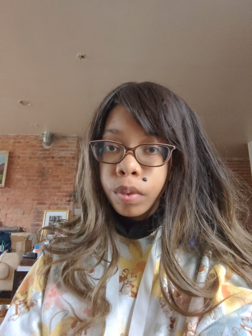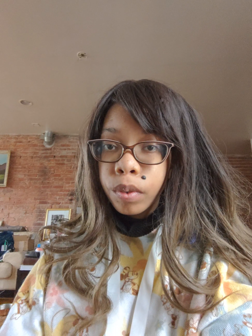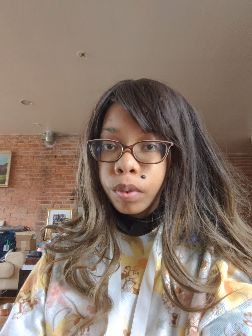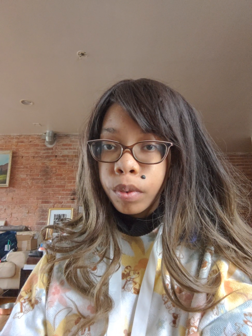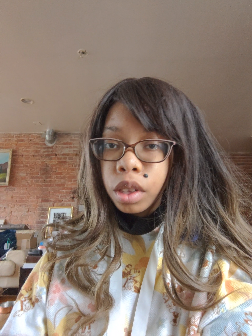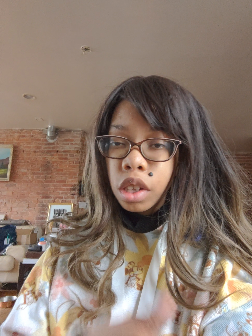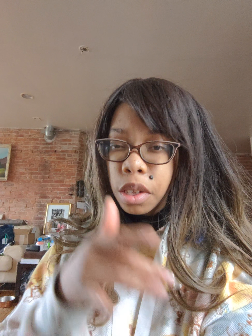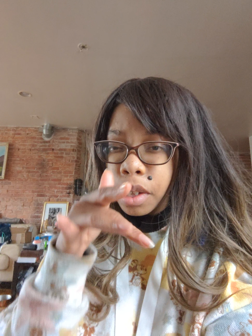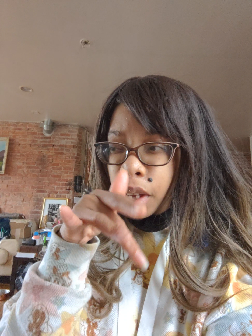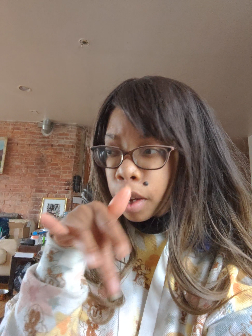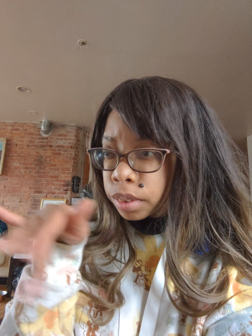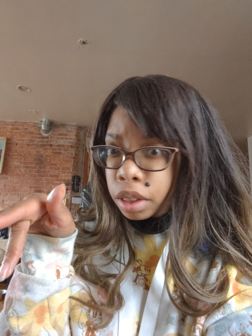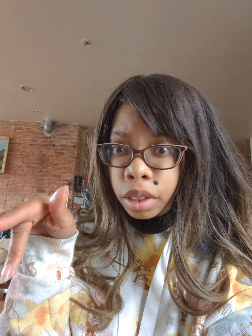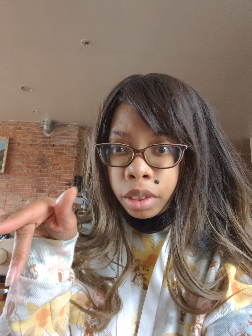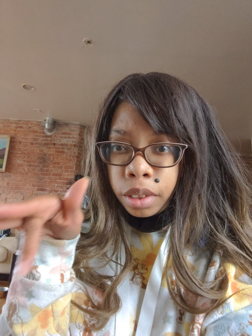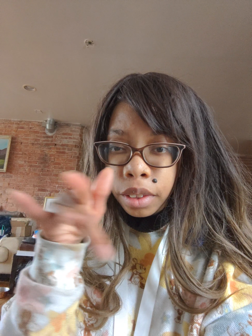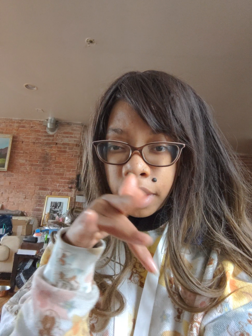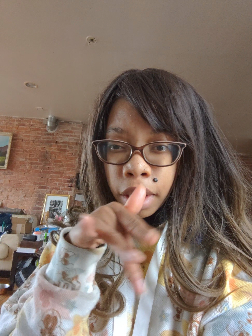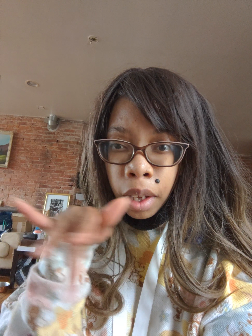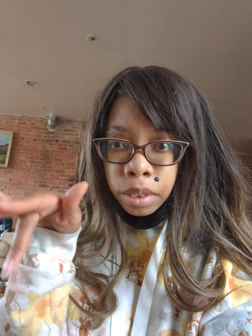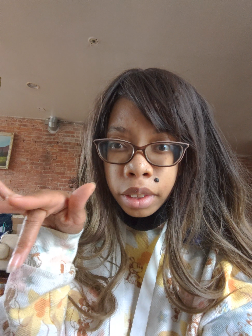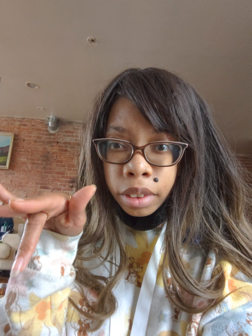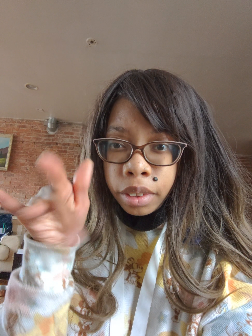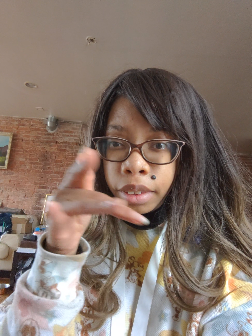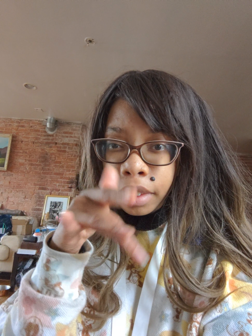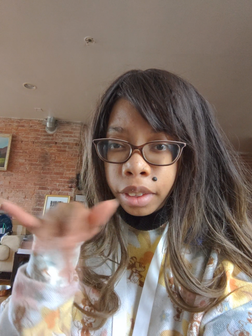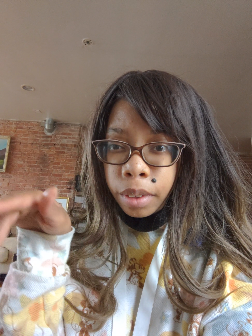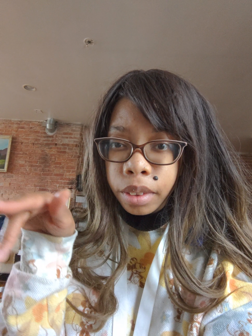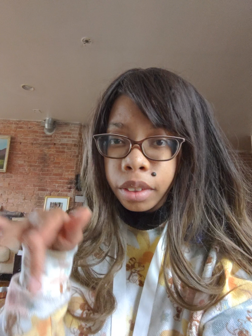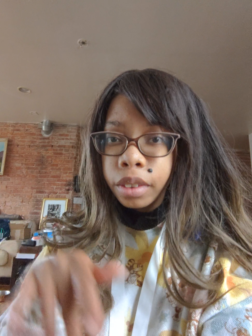empty